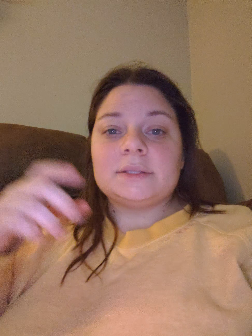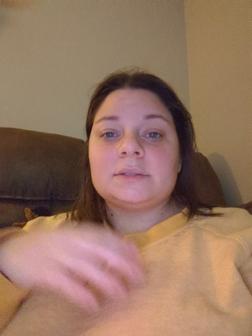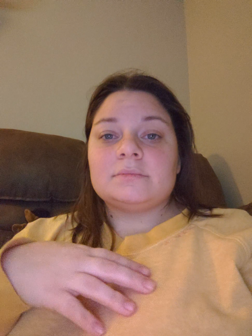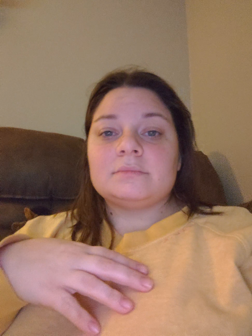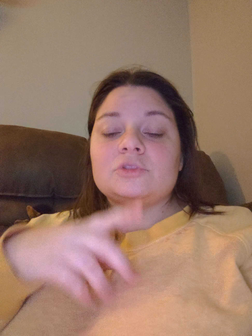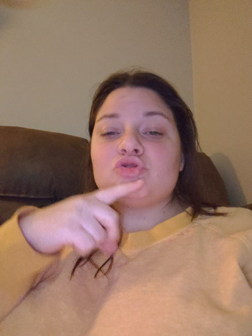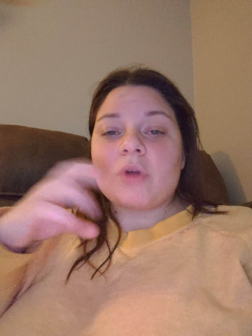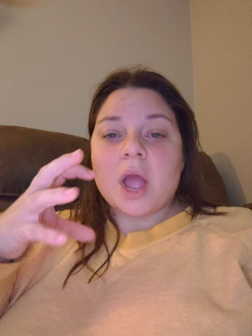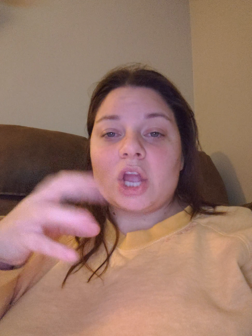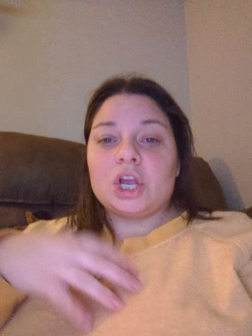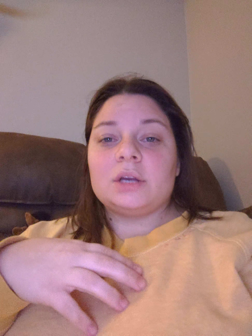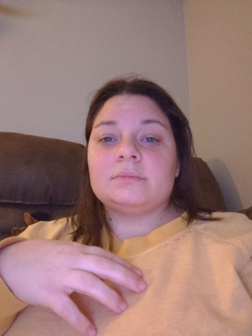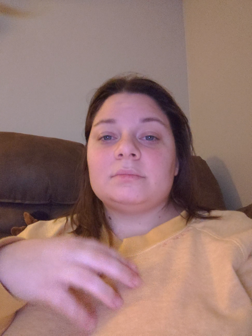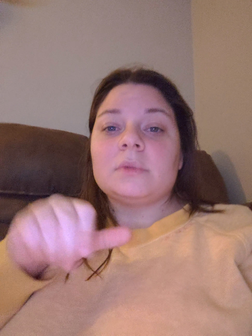dryer